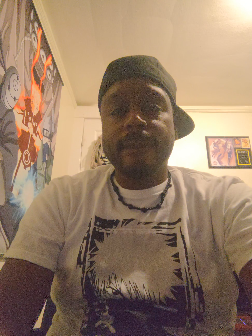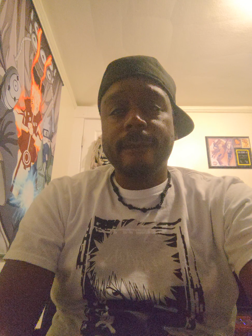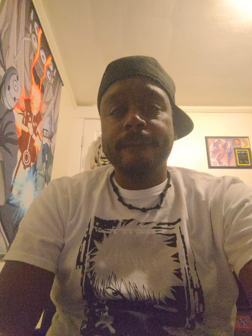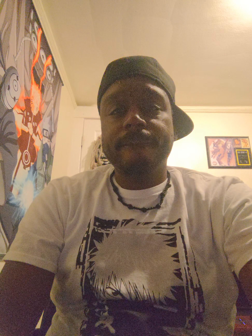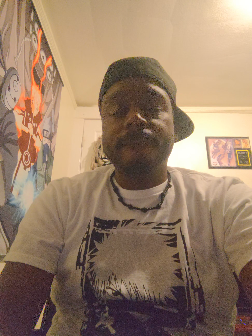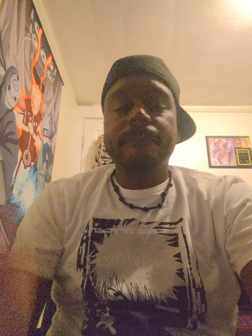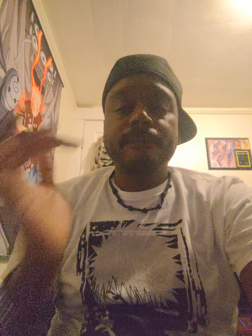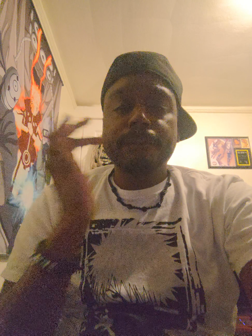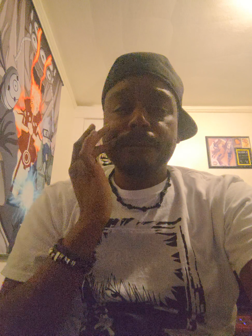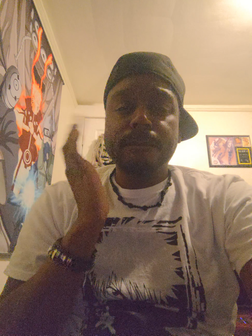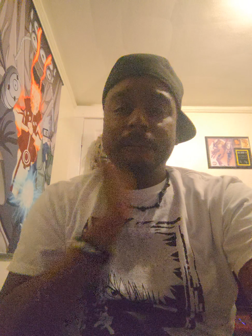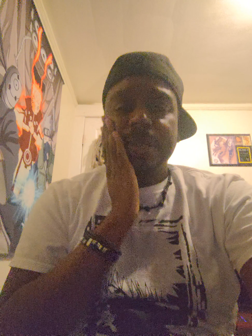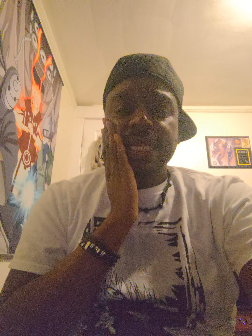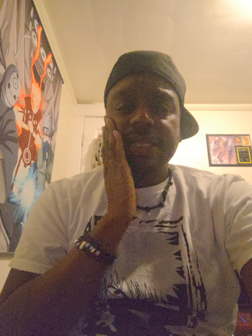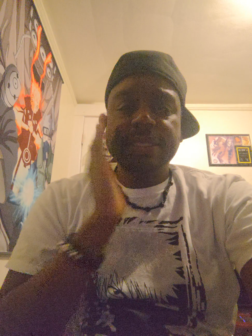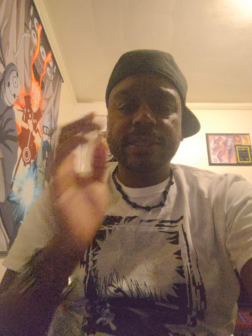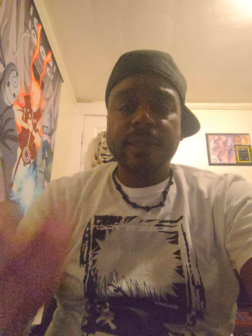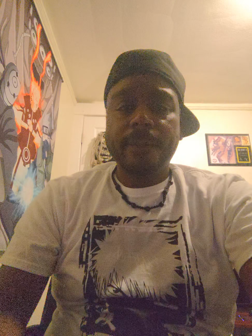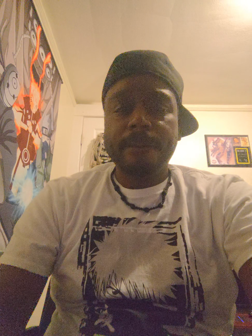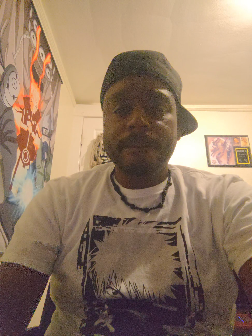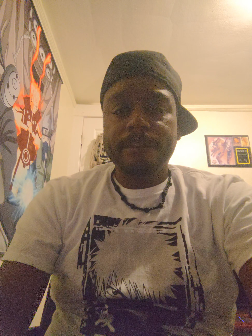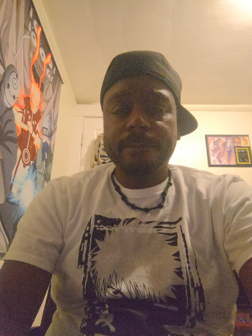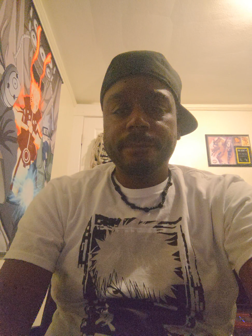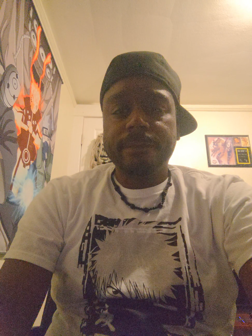bee